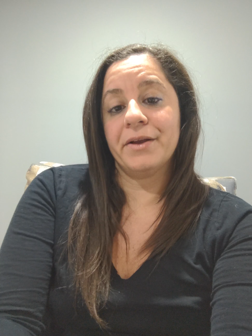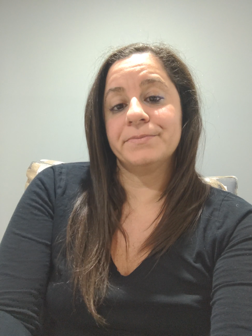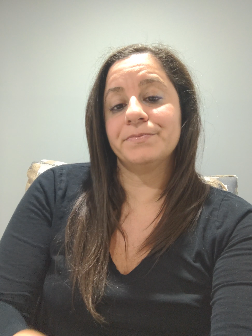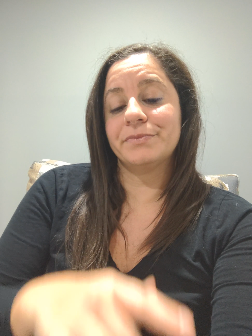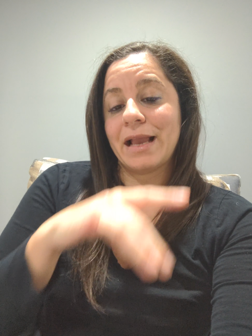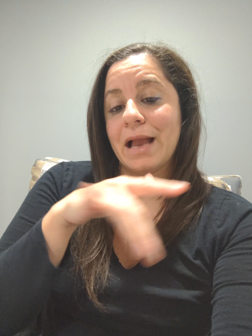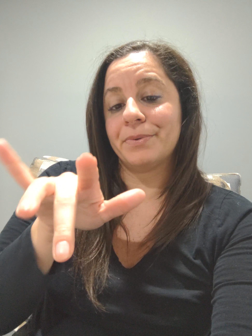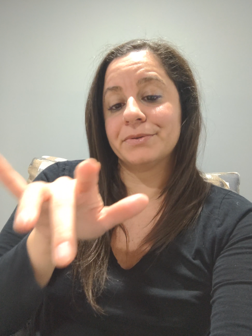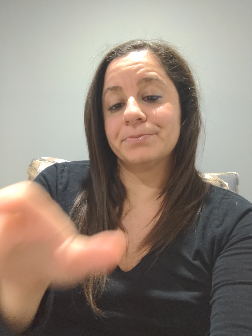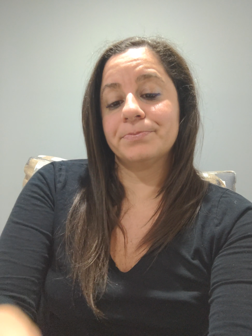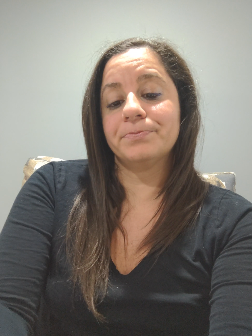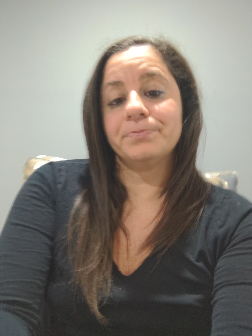empty